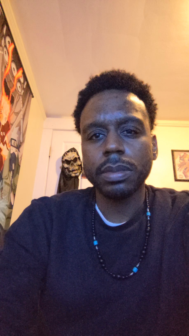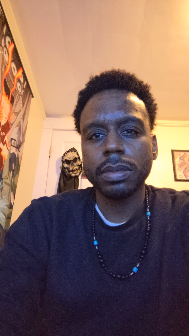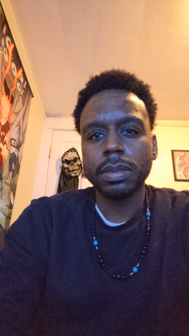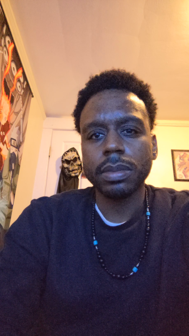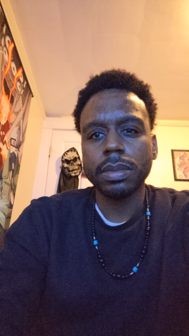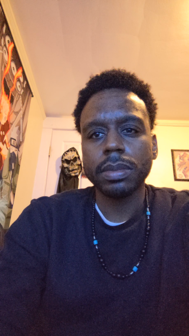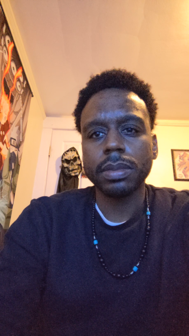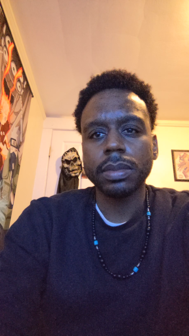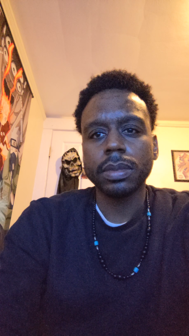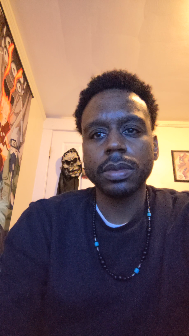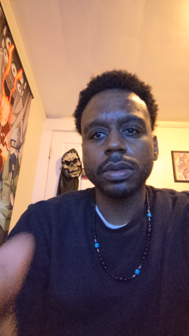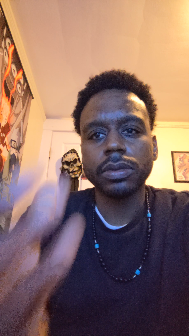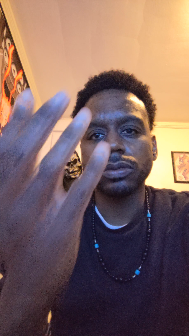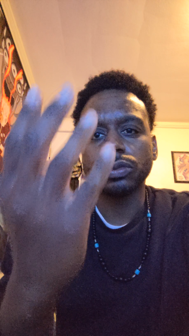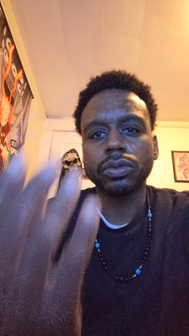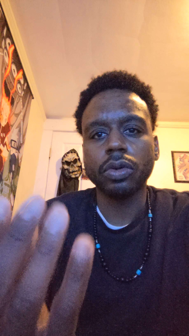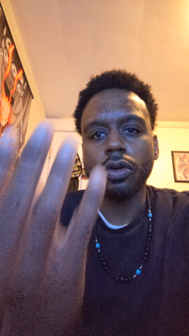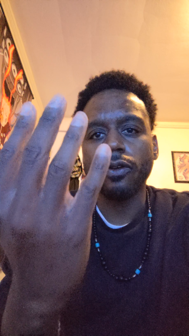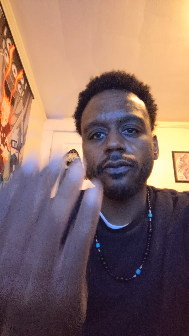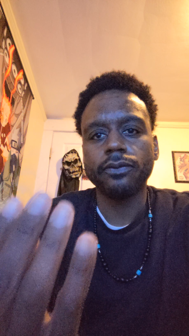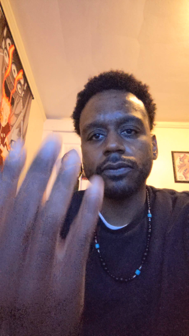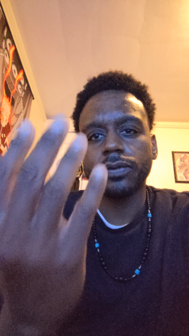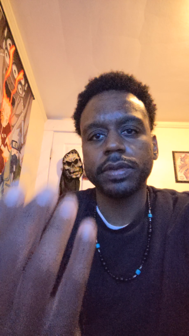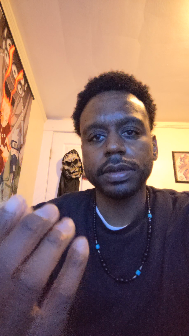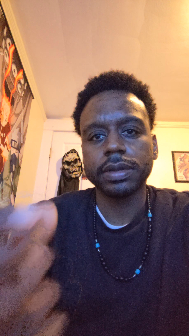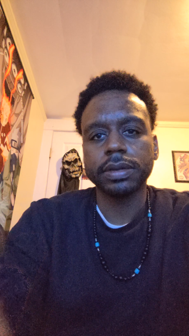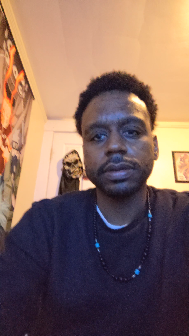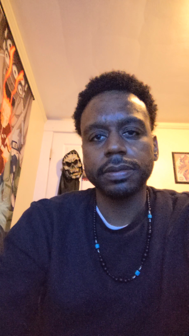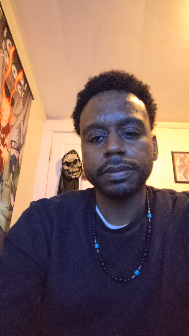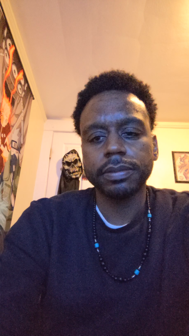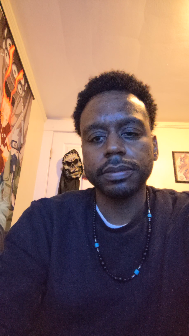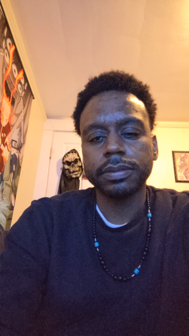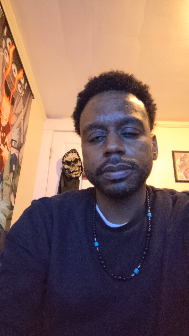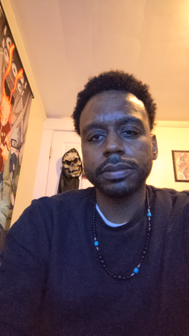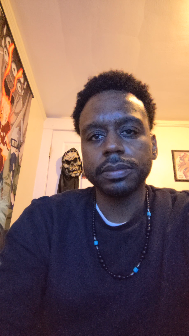gentle